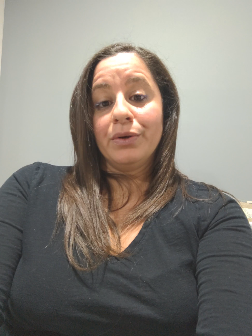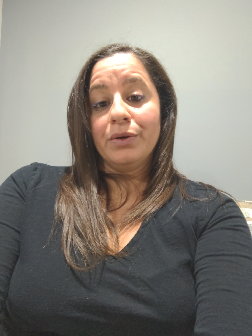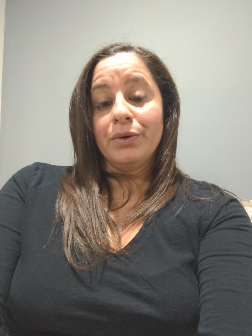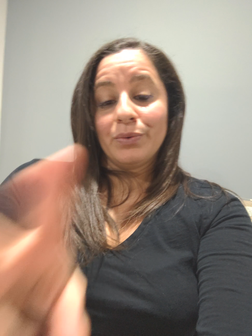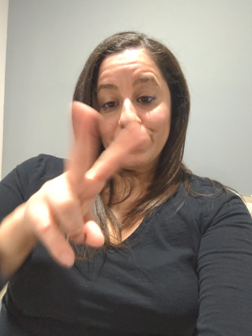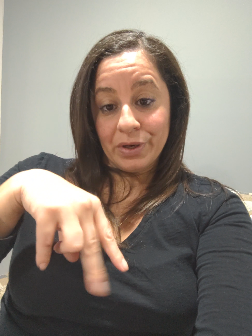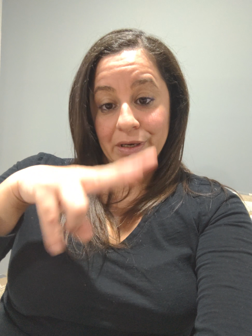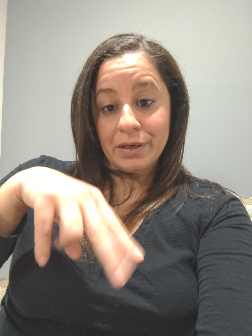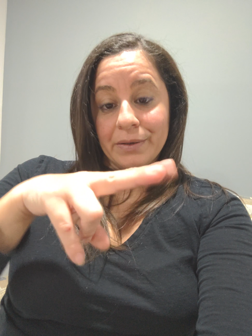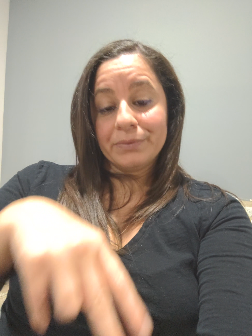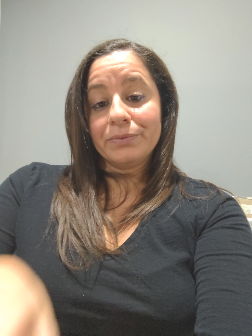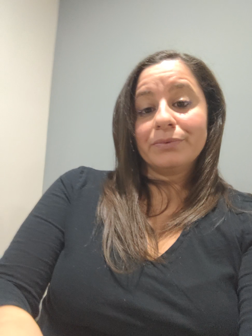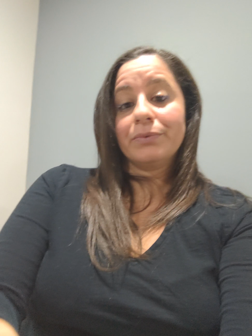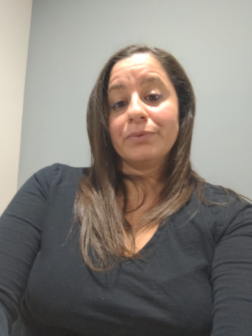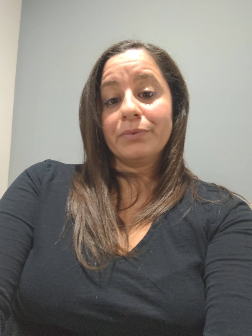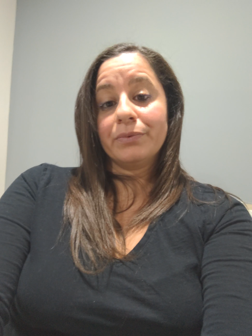read